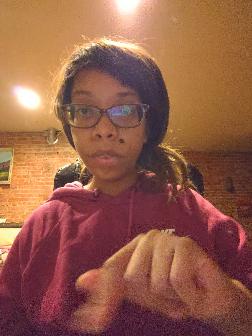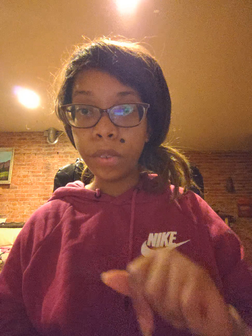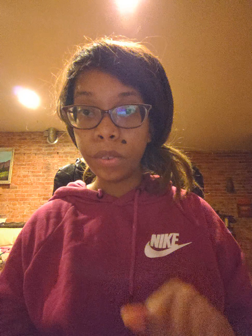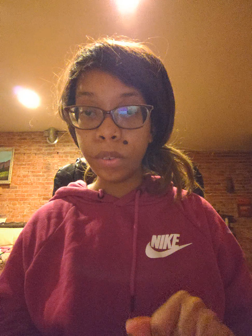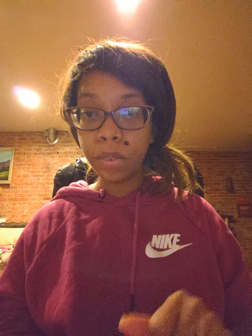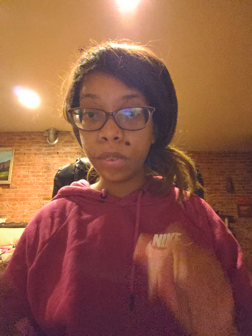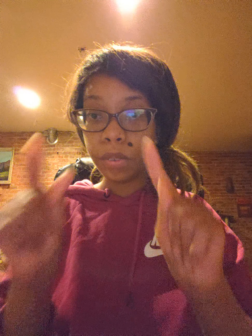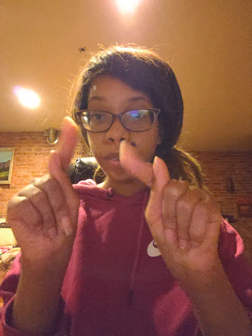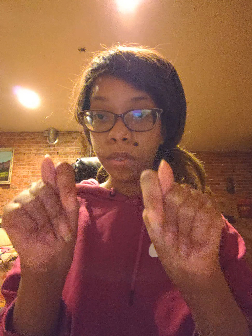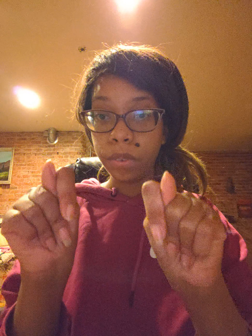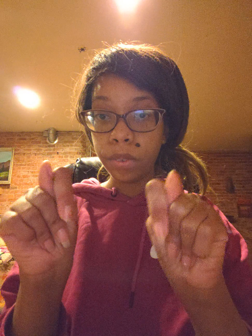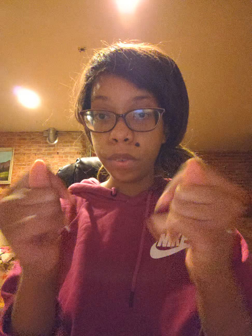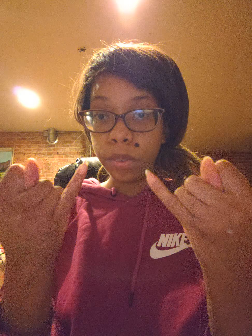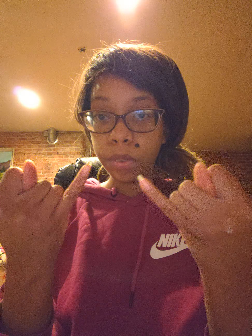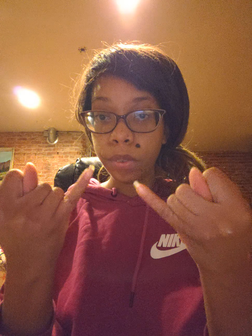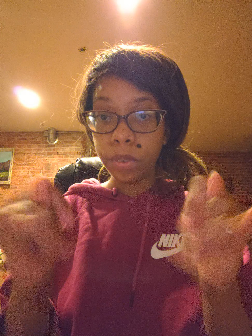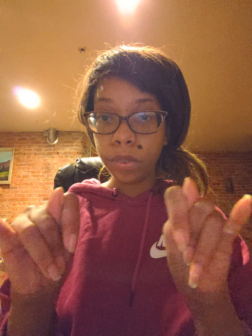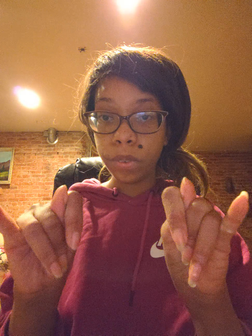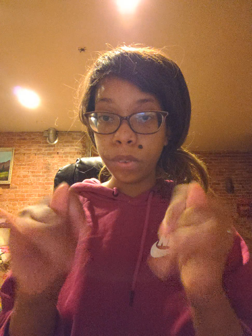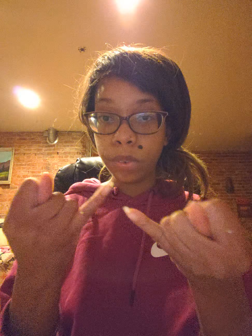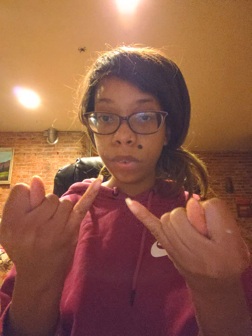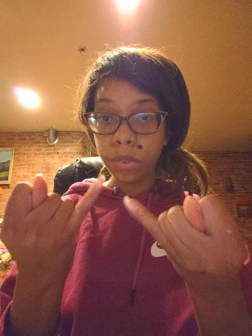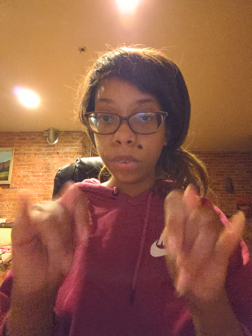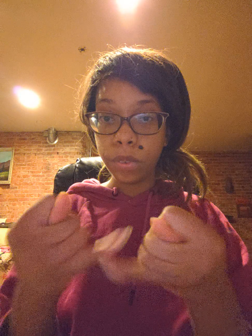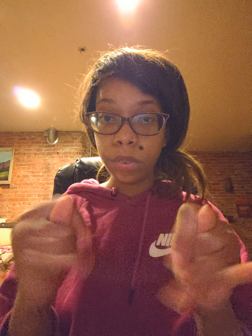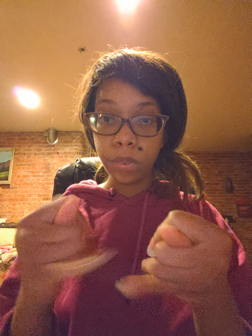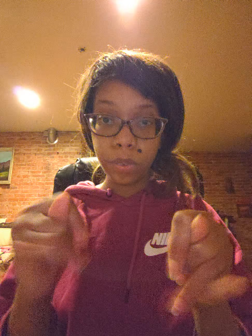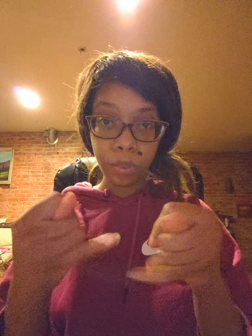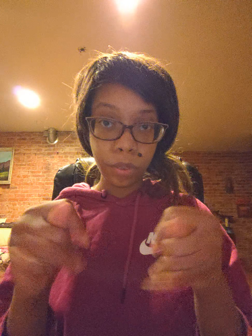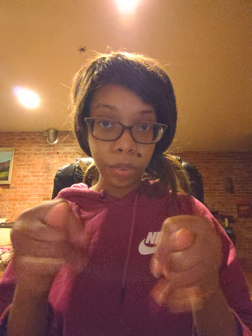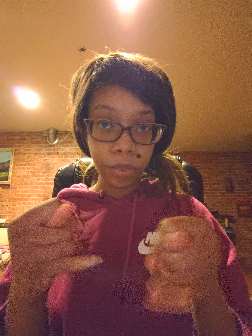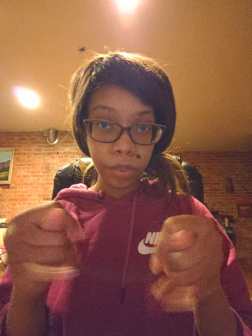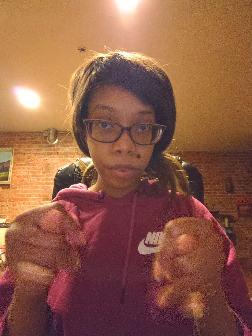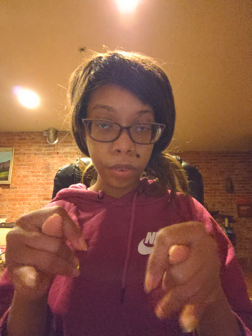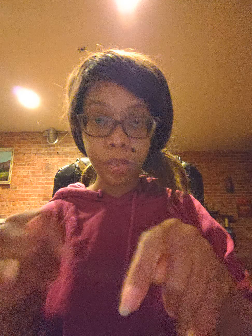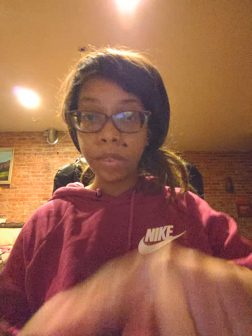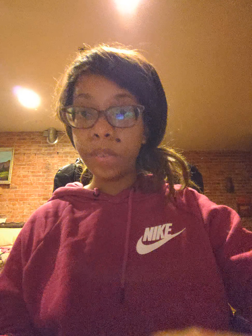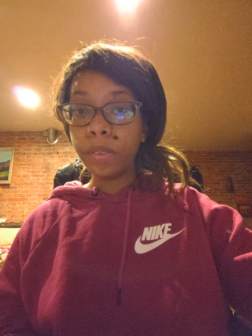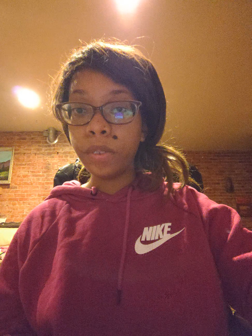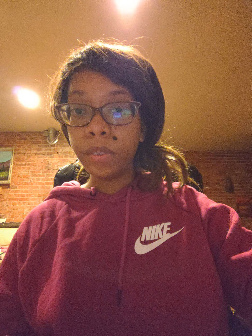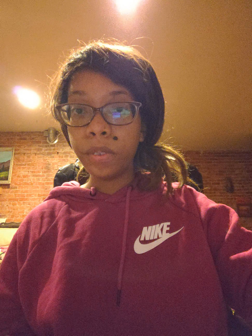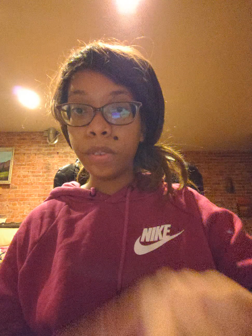toy